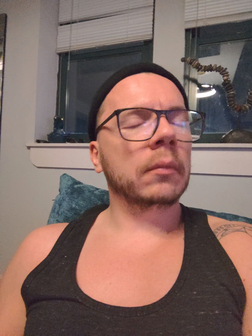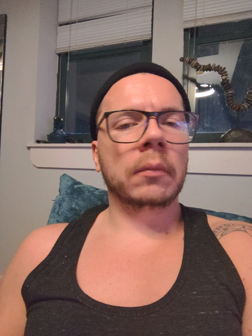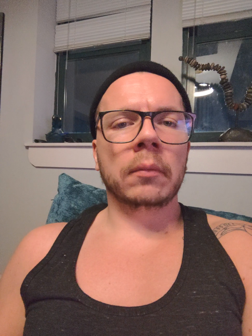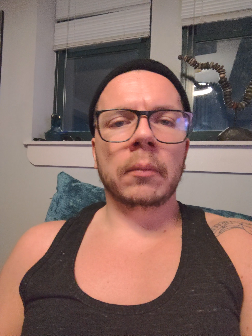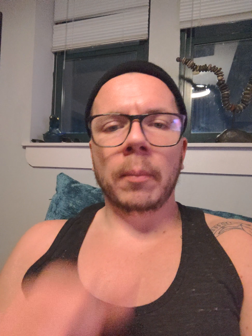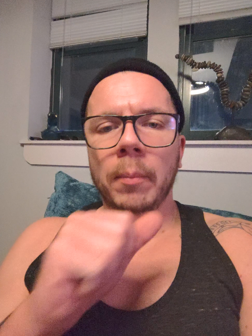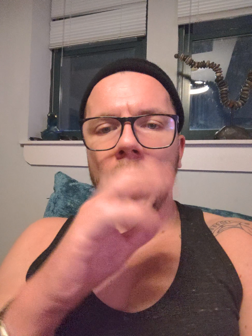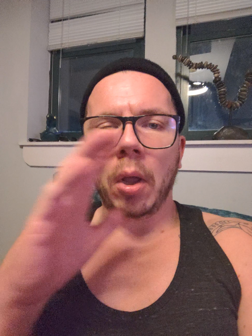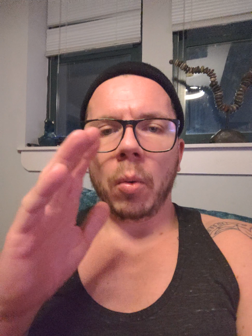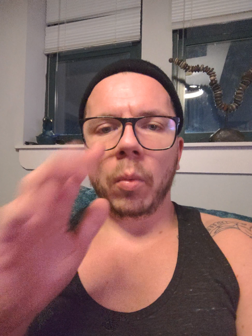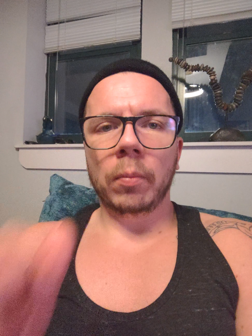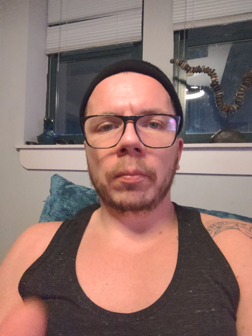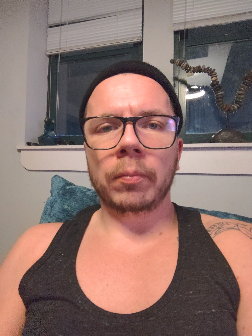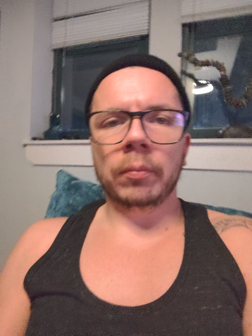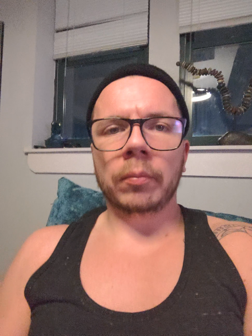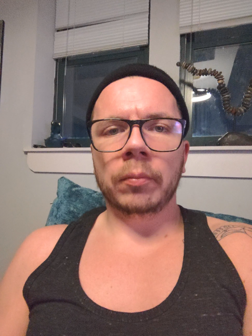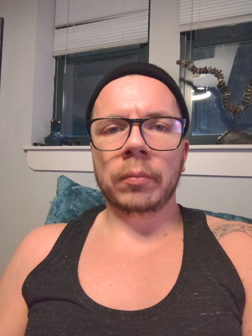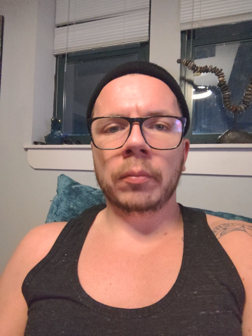blow